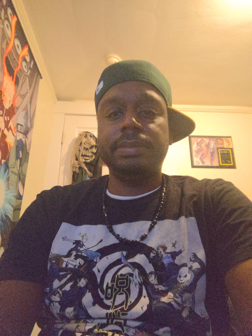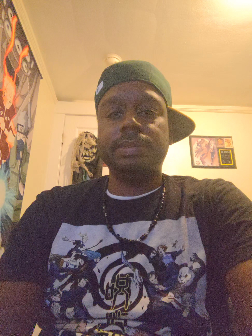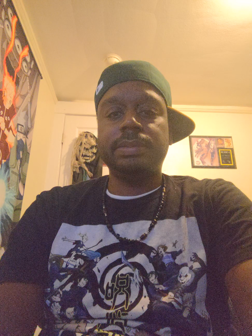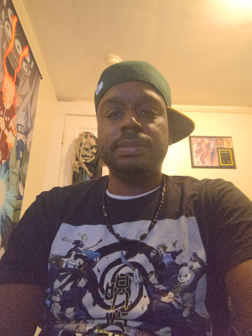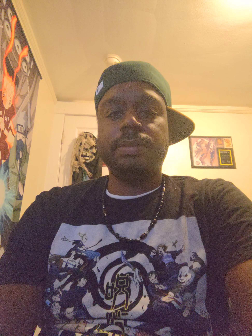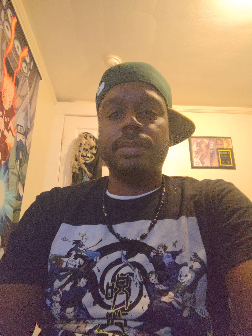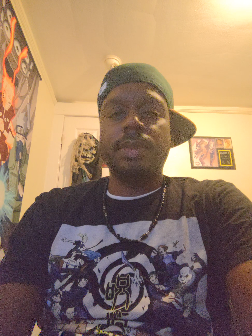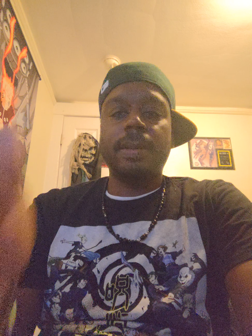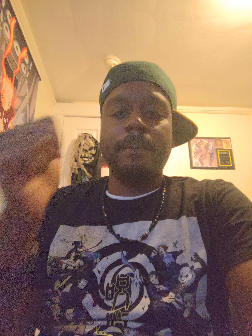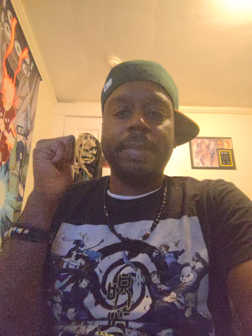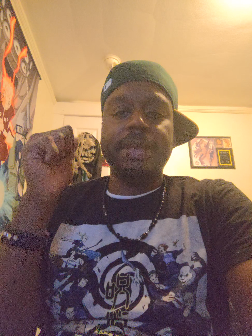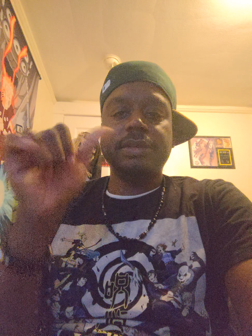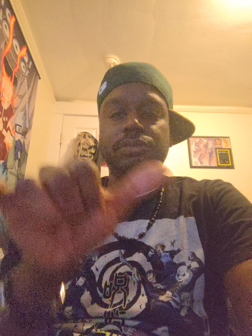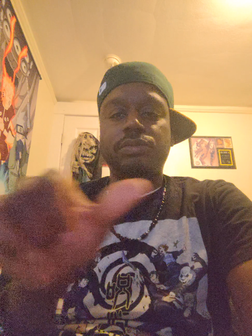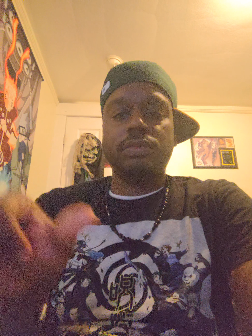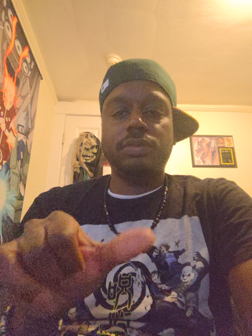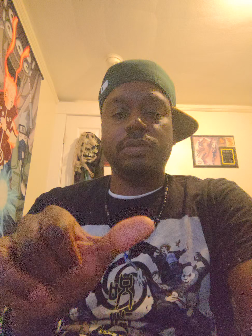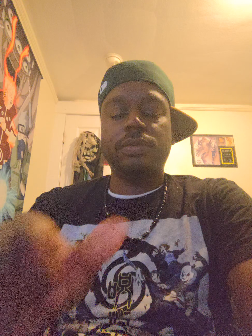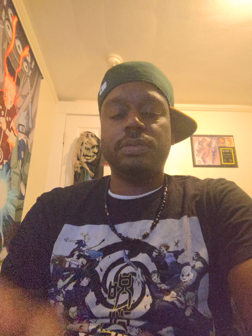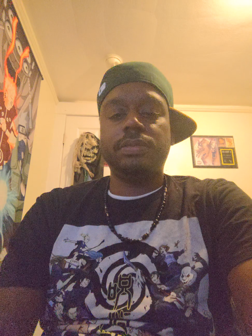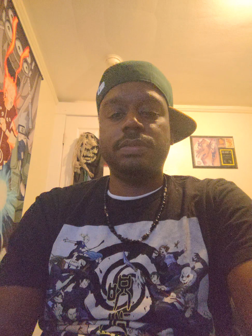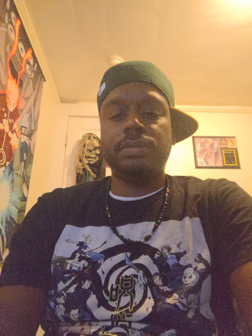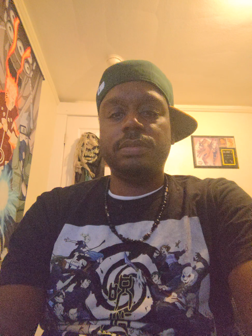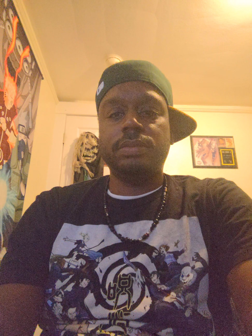backyard